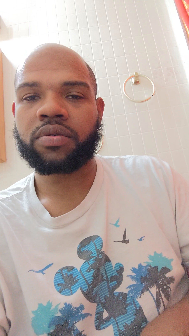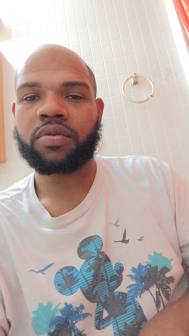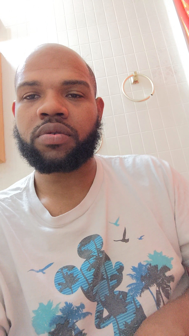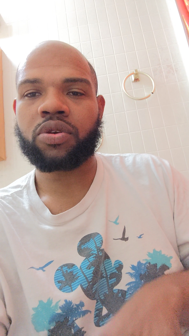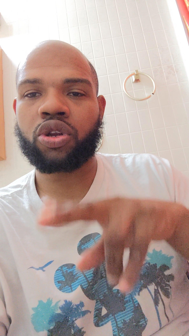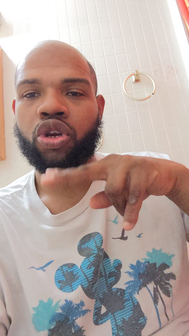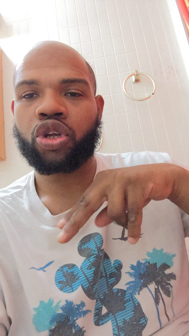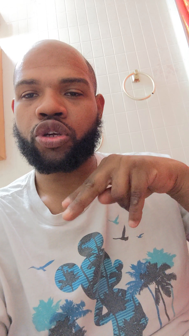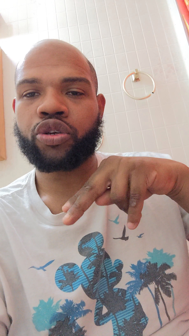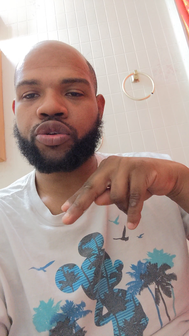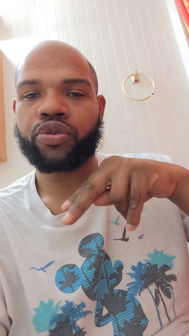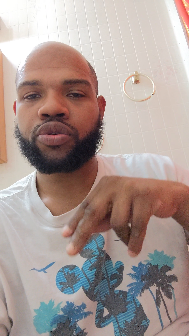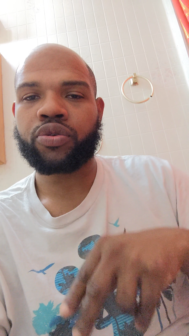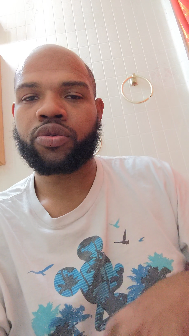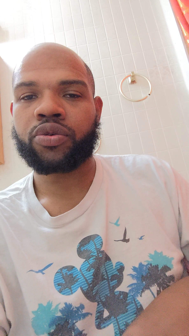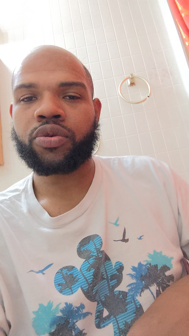nurse